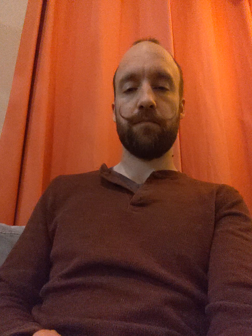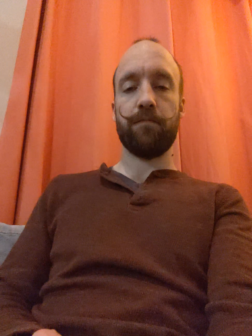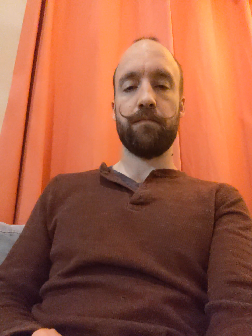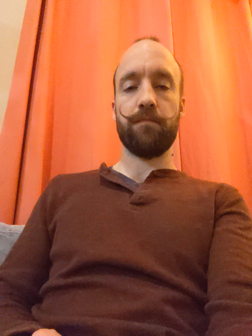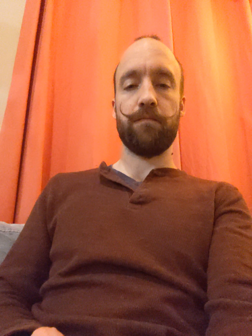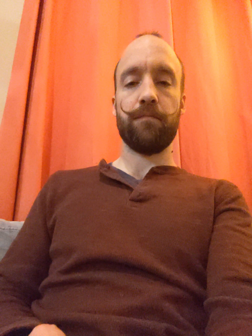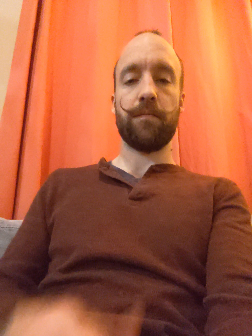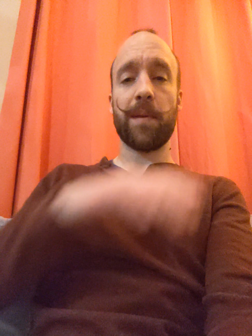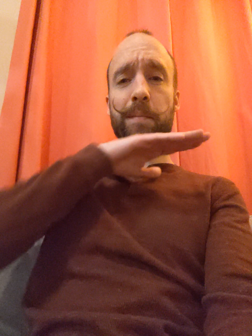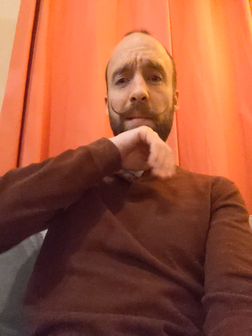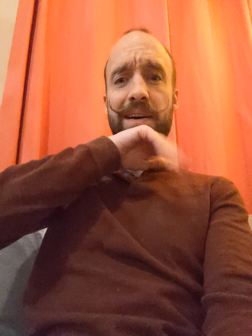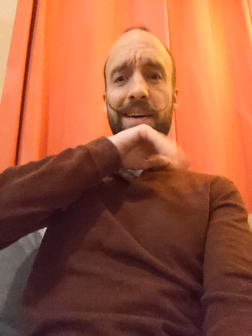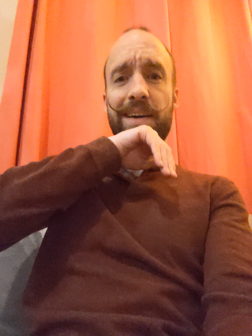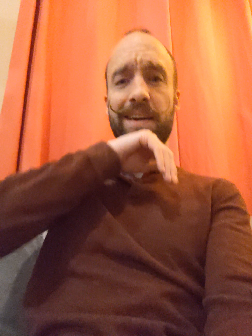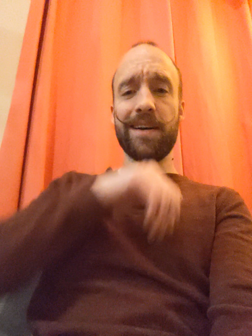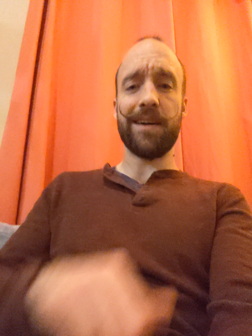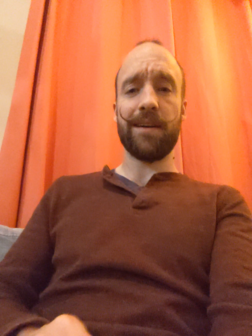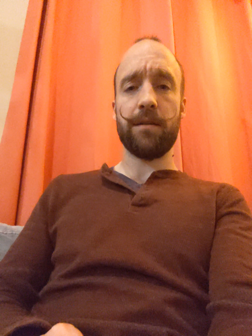pig